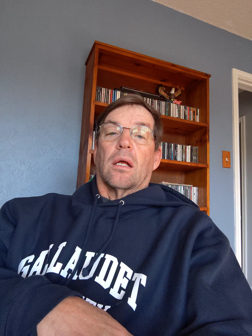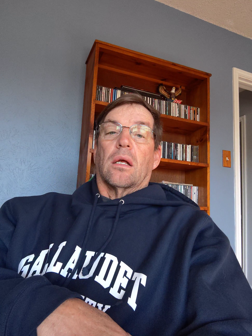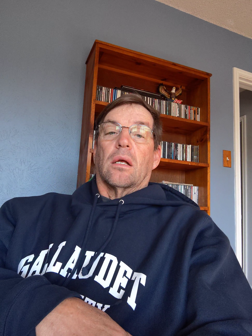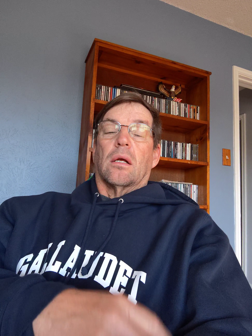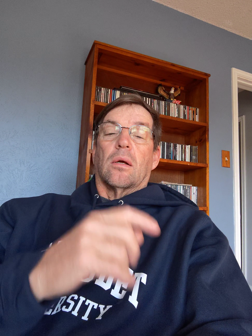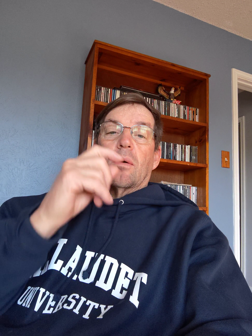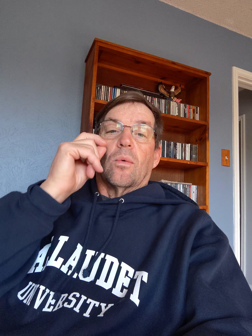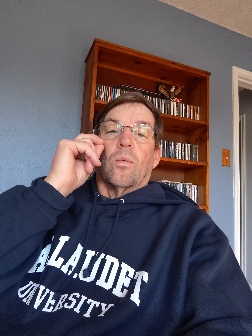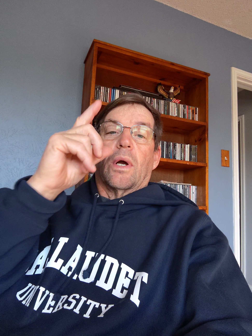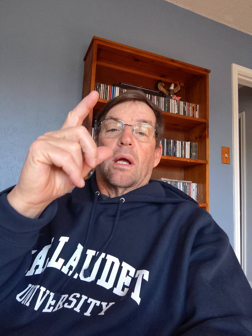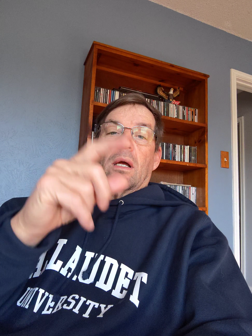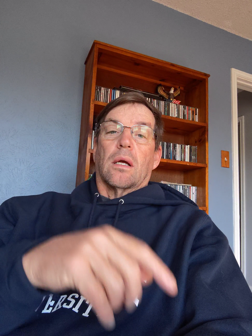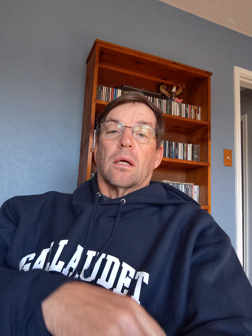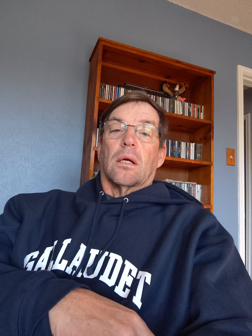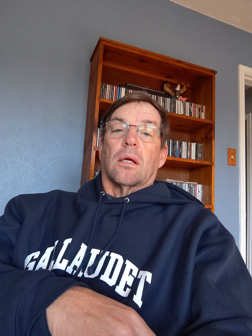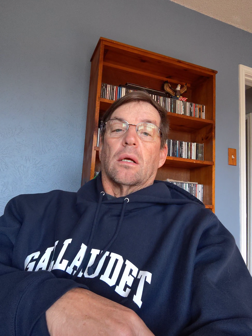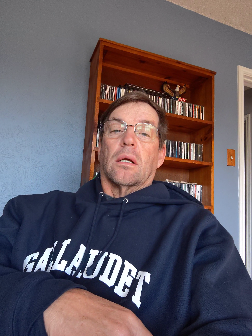wake